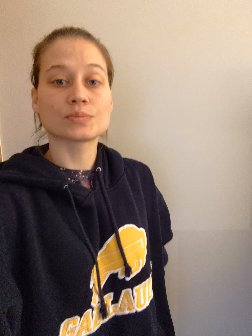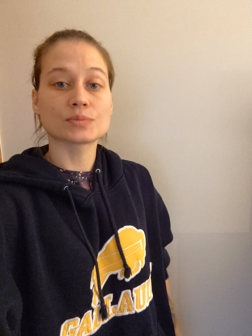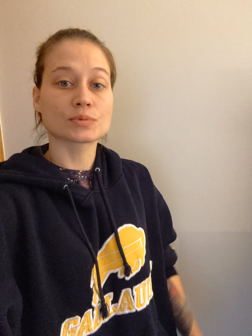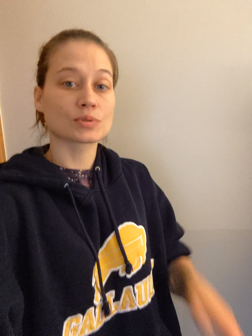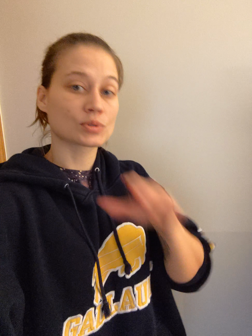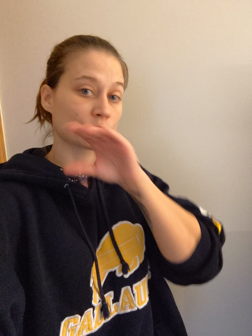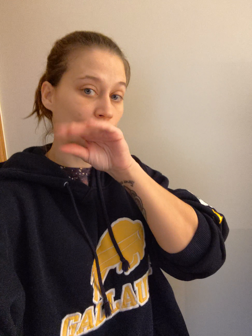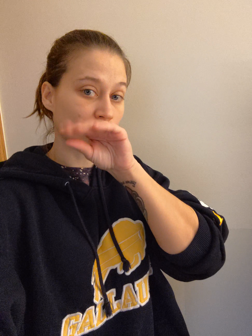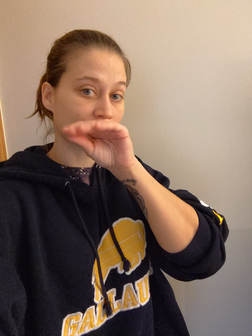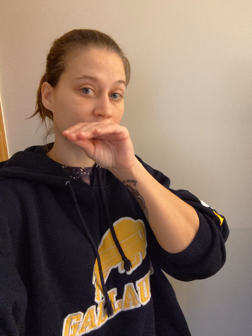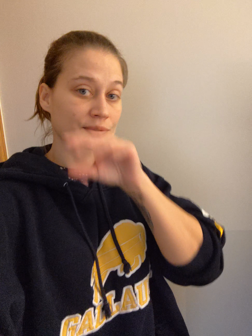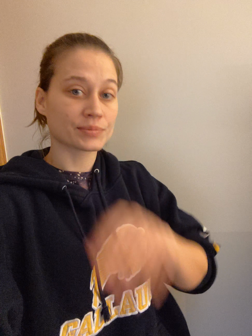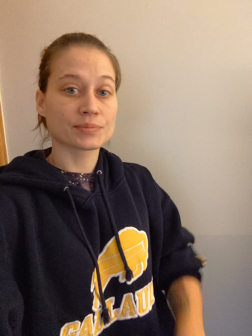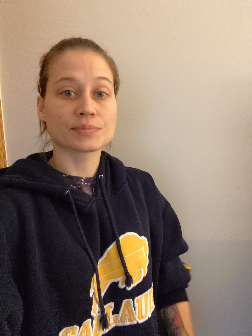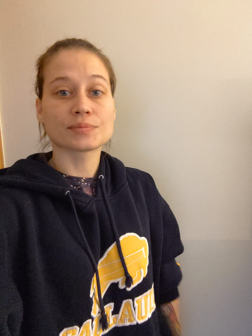goose